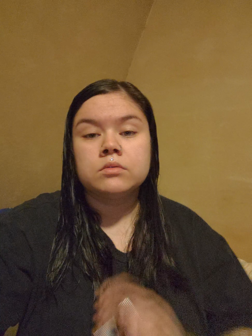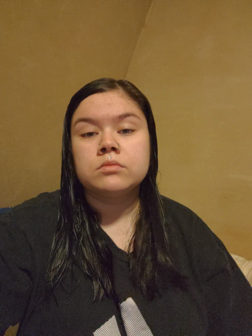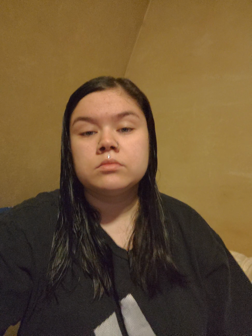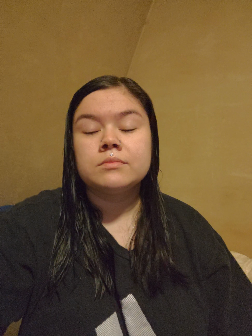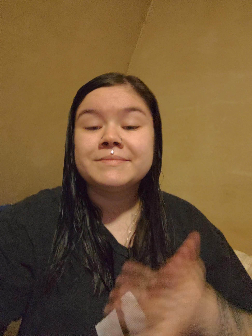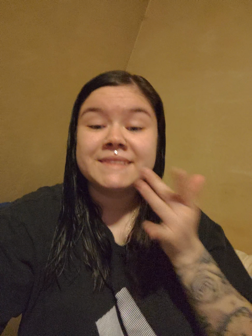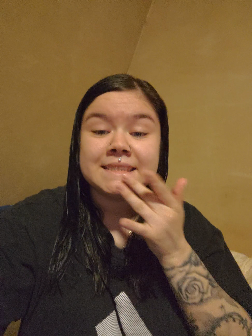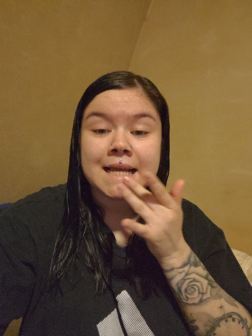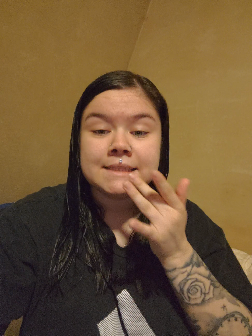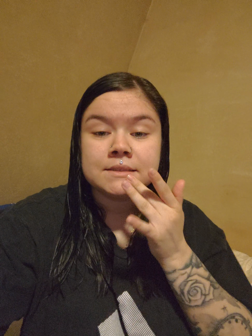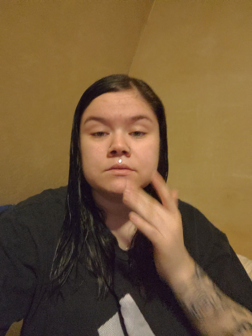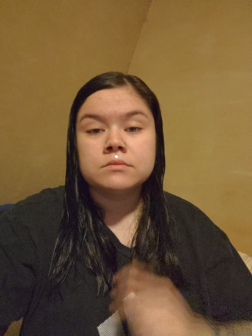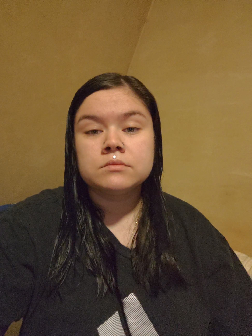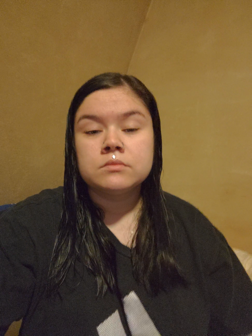taste